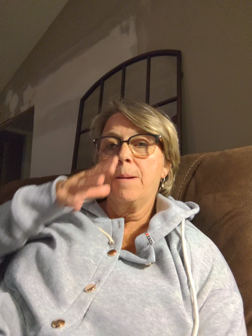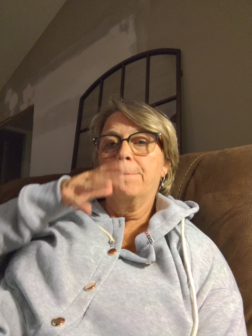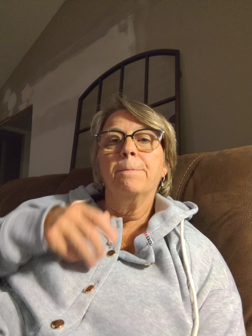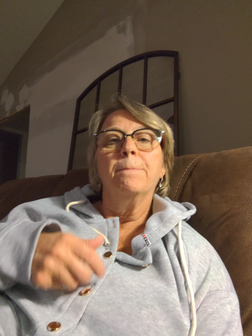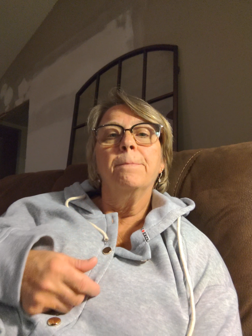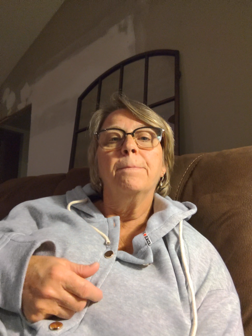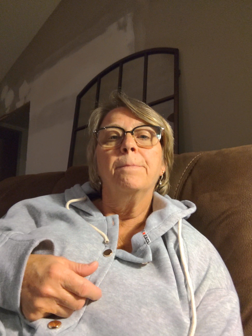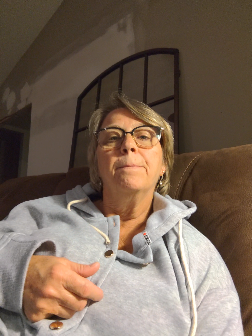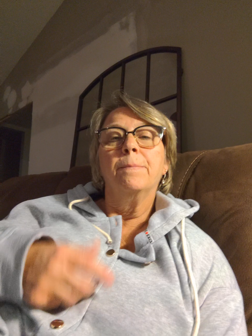farm